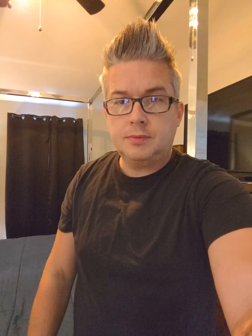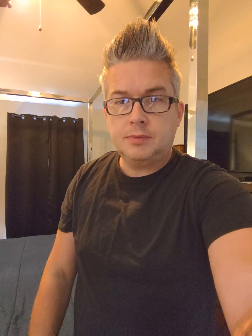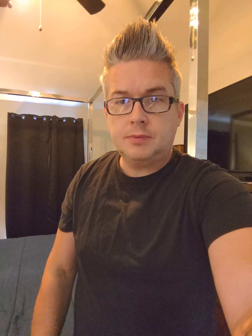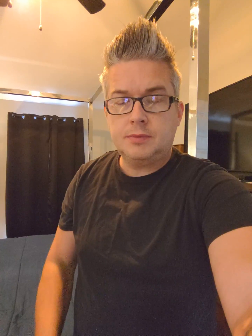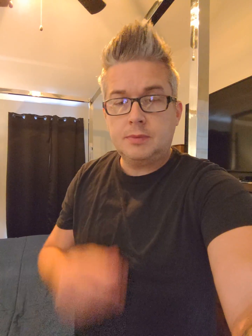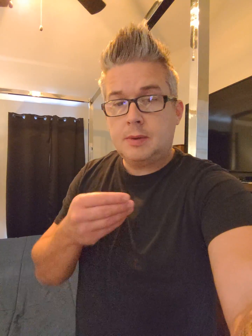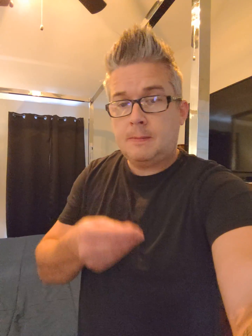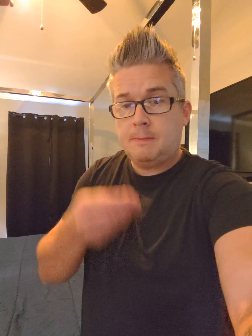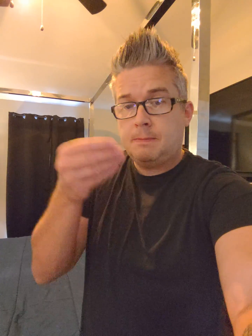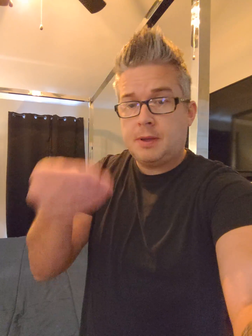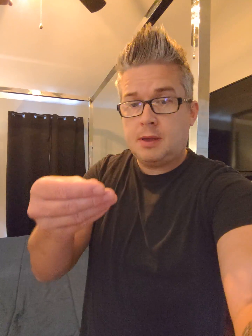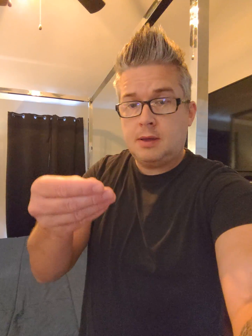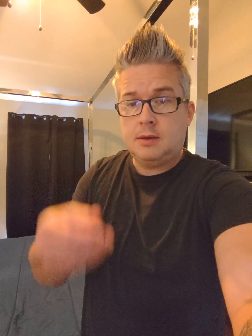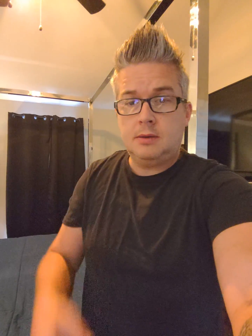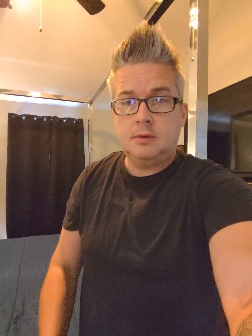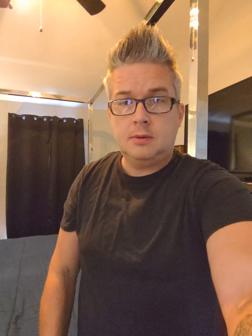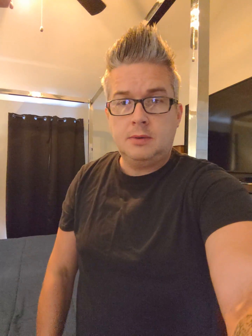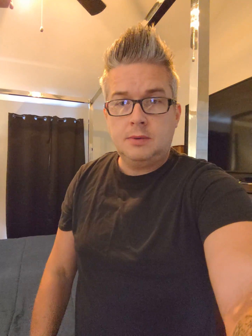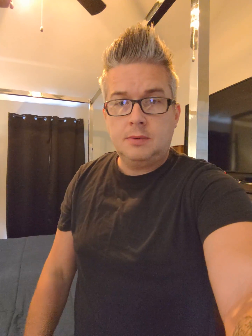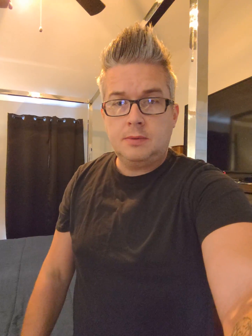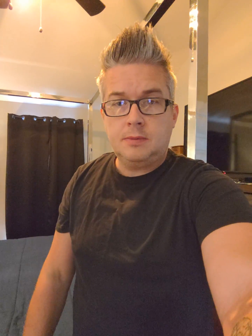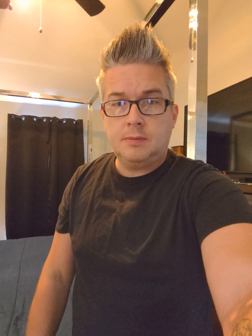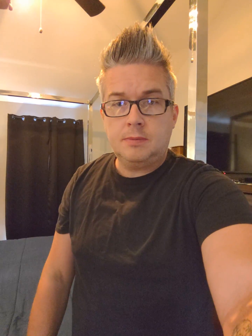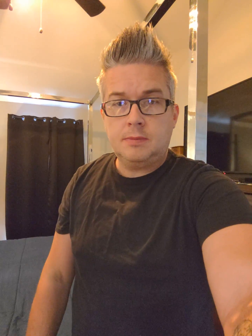buy